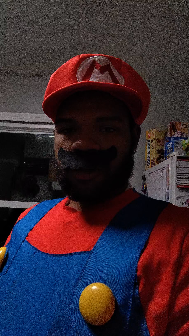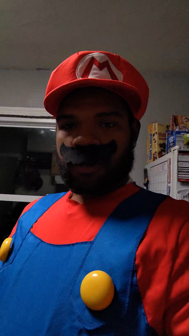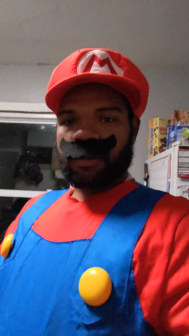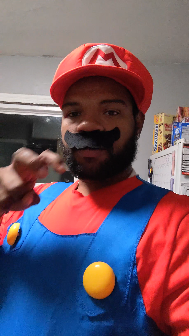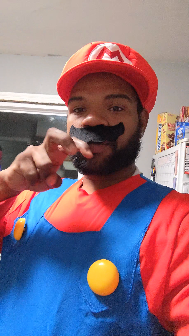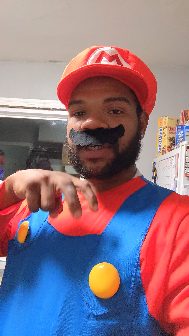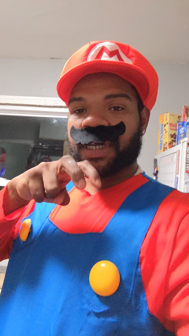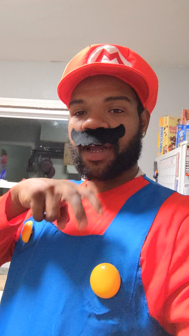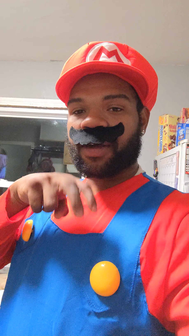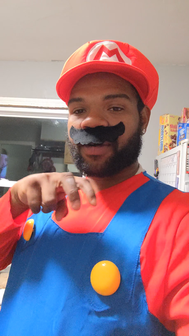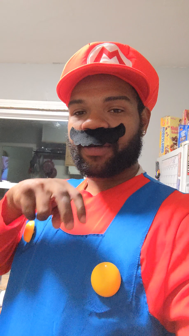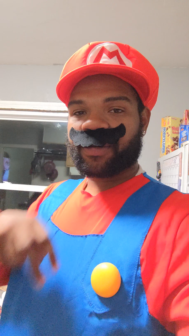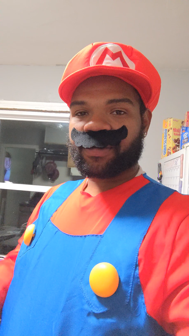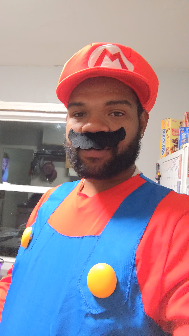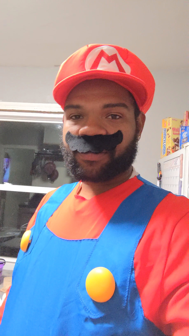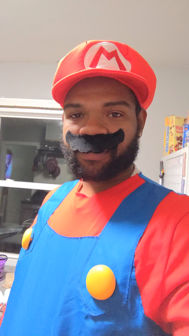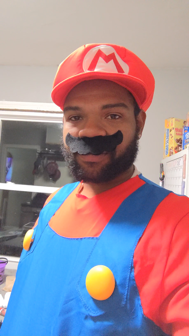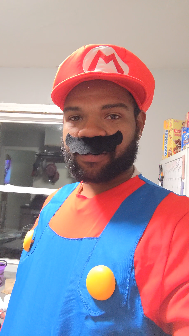potato